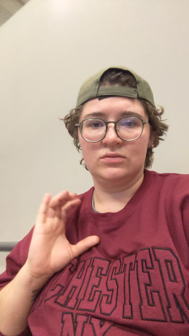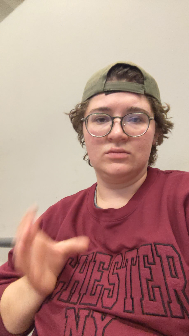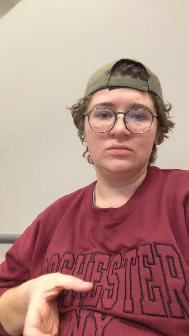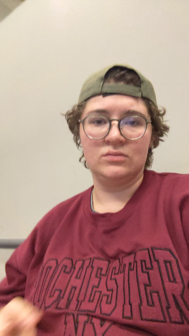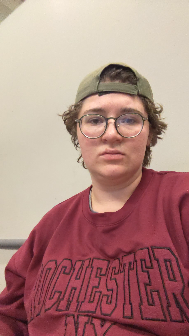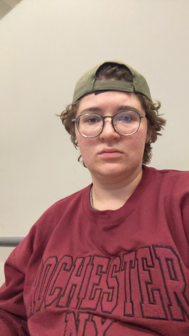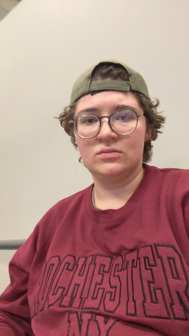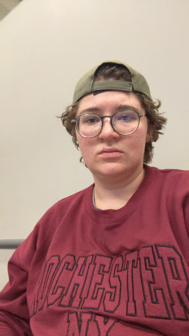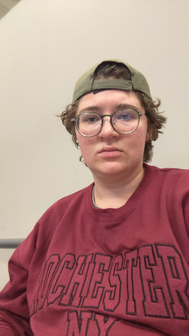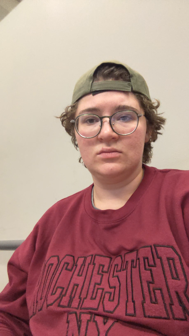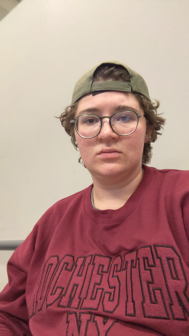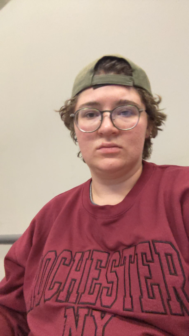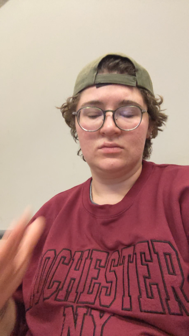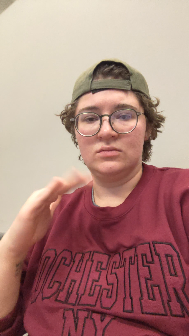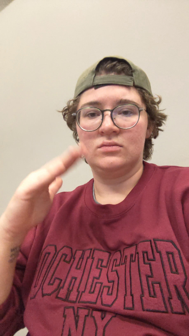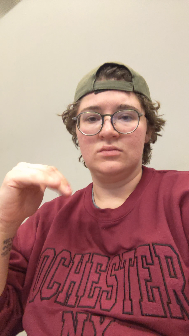build